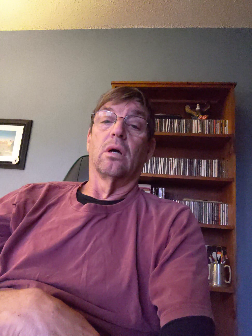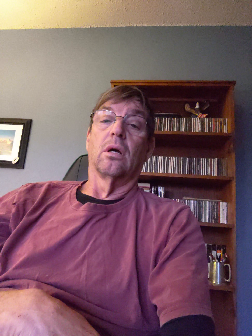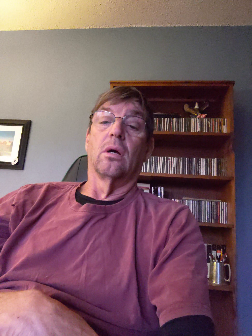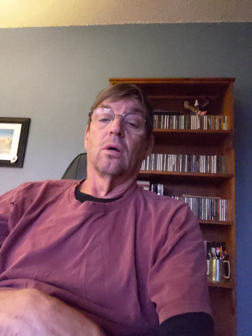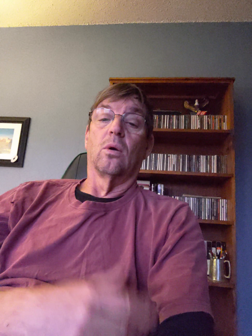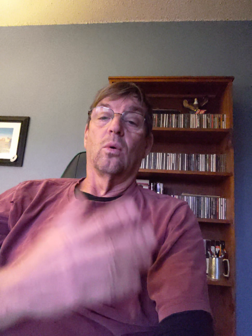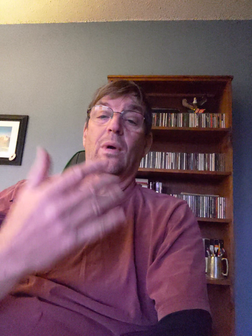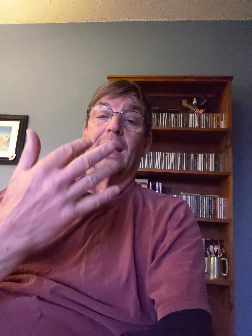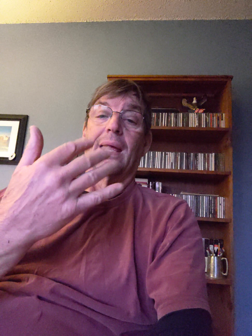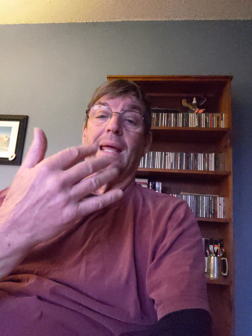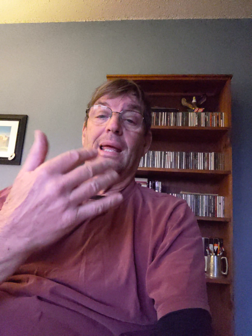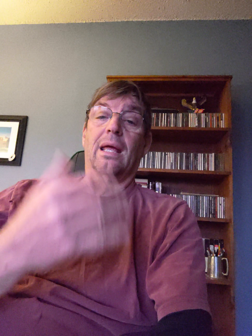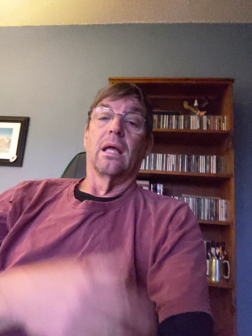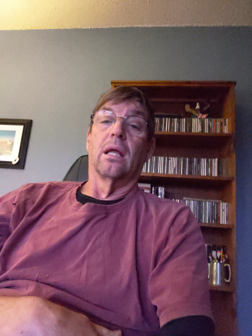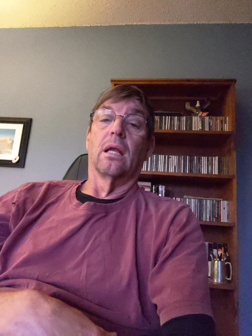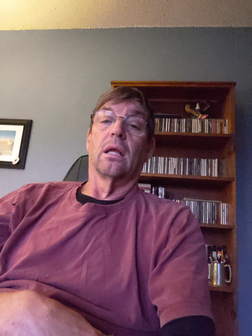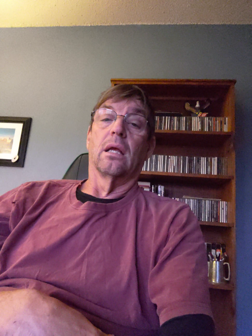wait